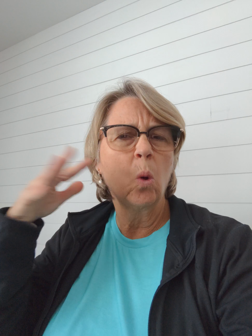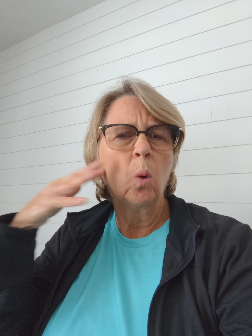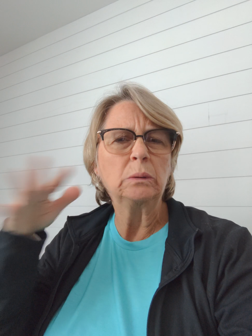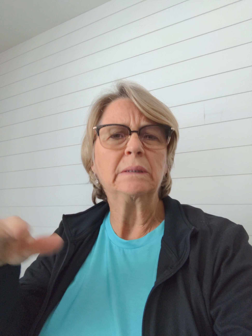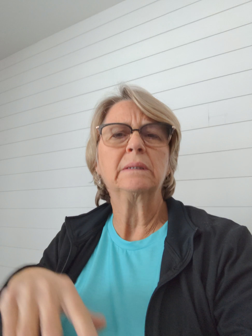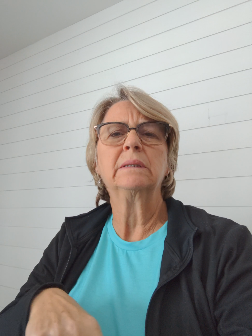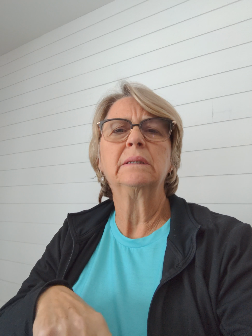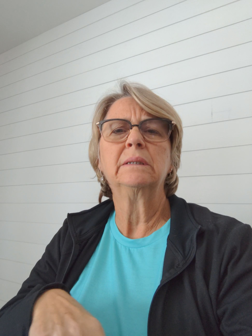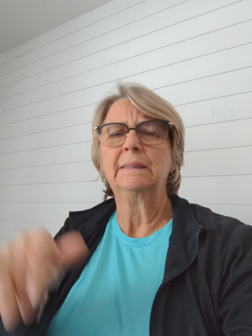noisy